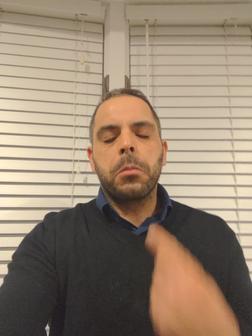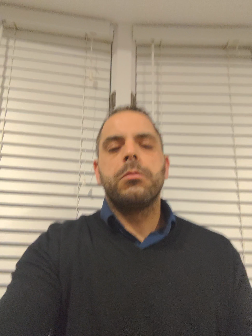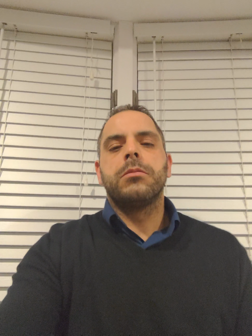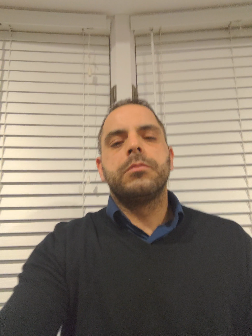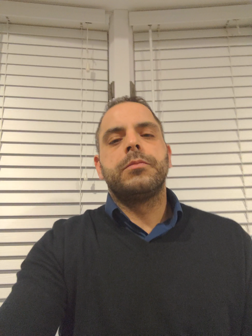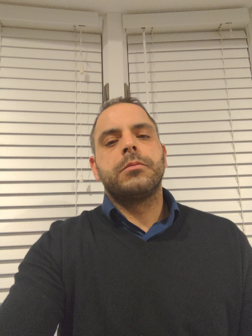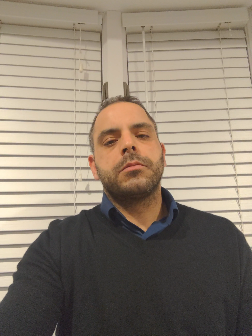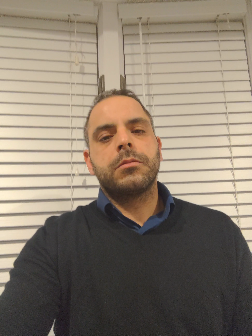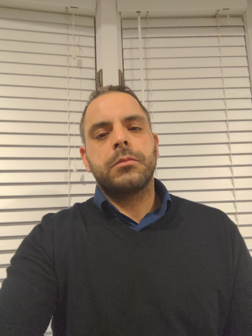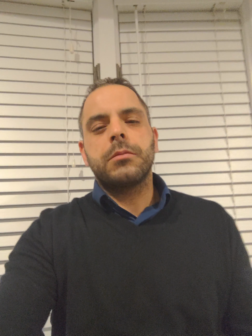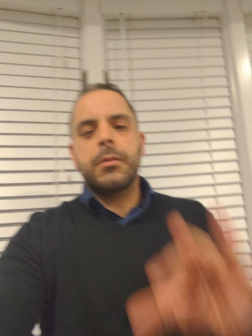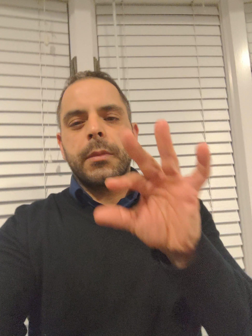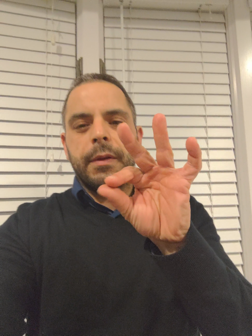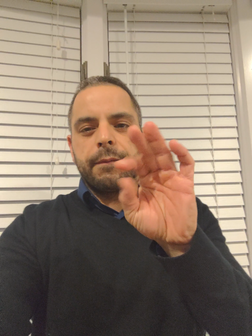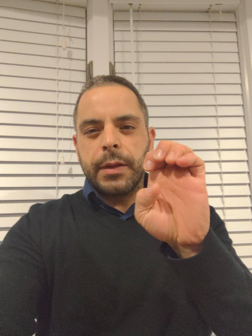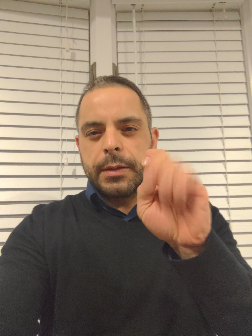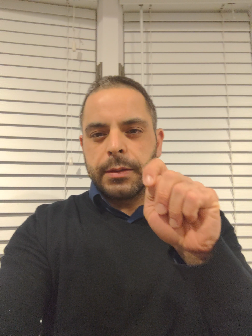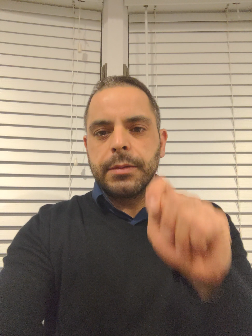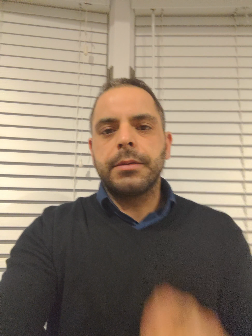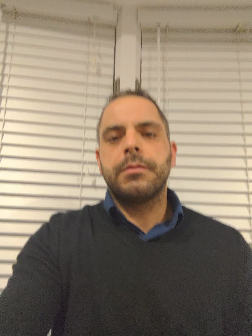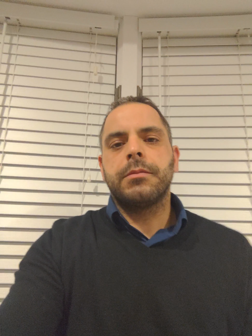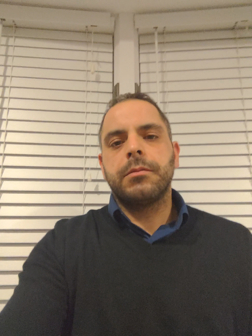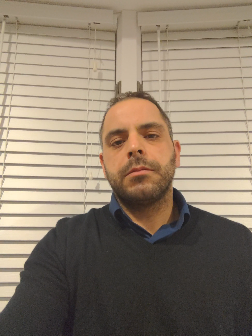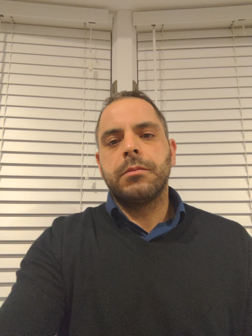feet